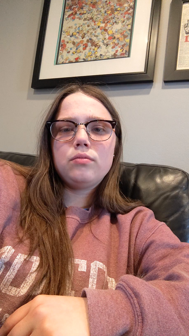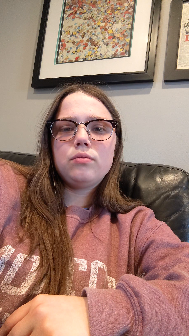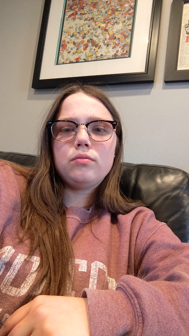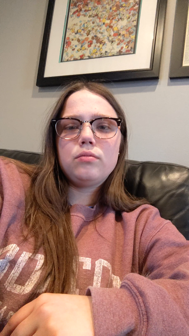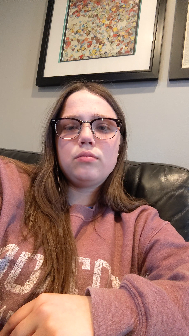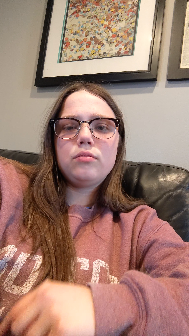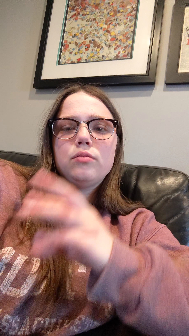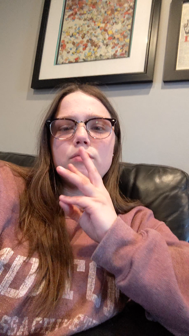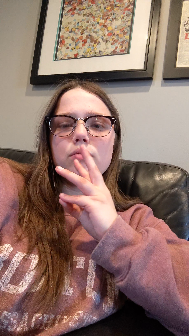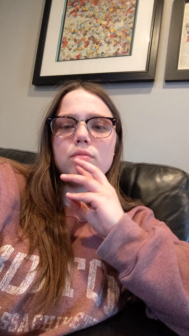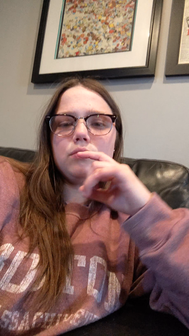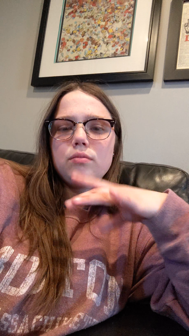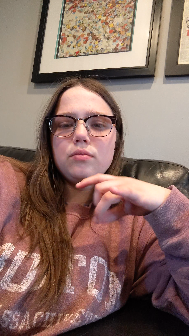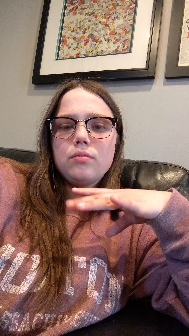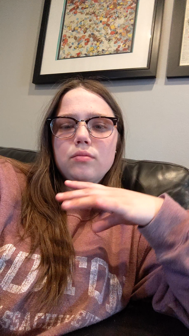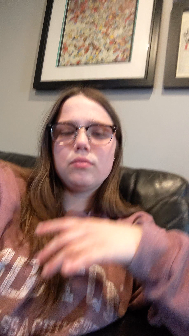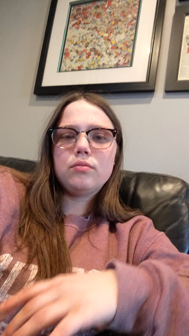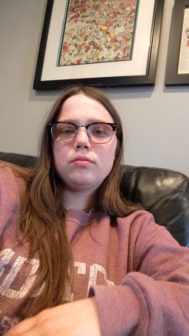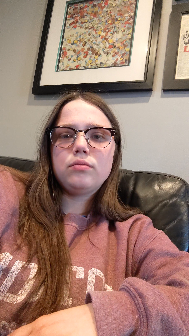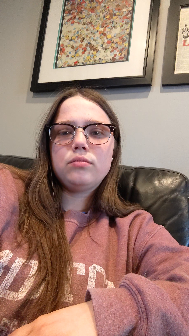melon